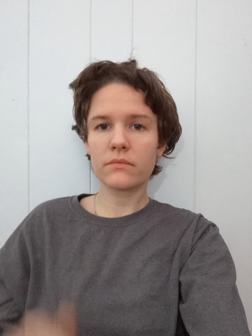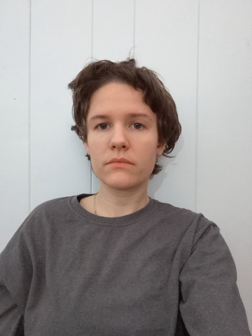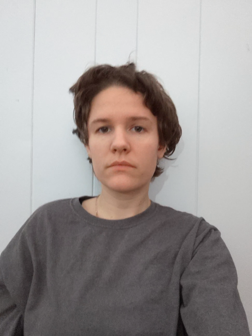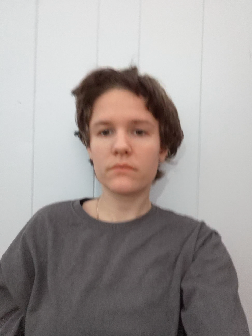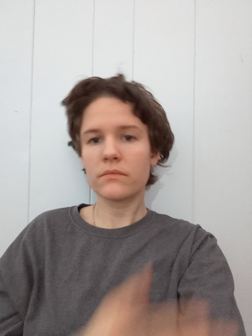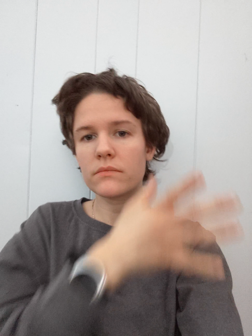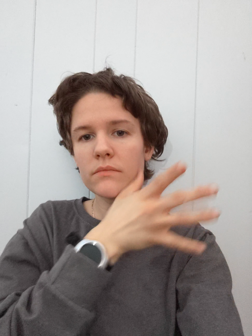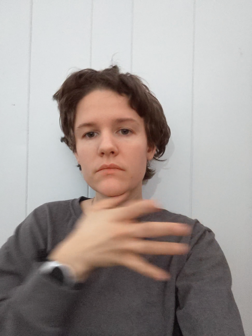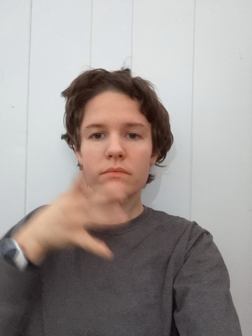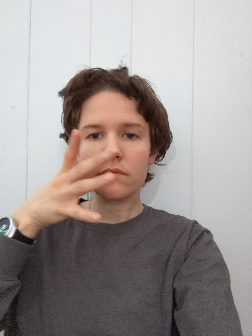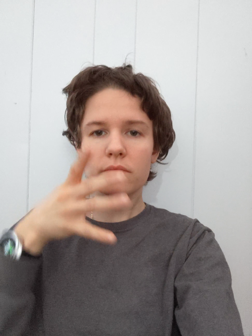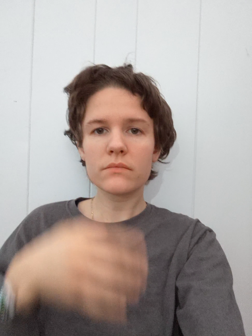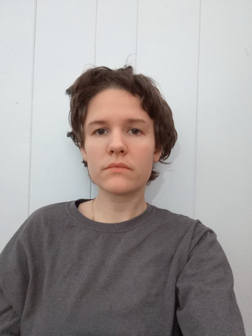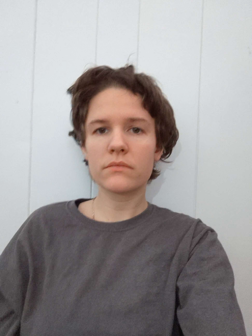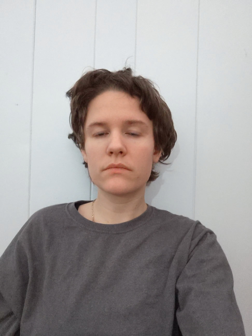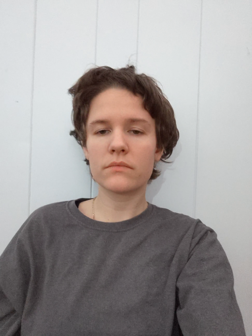farm